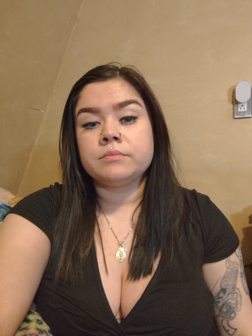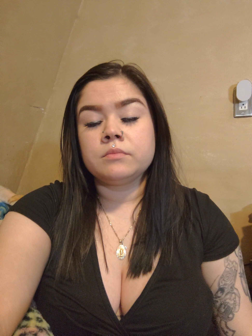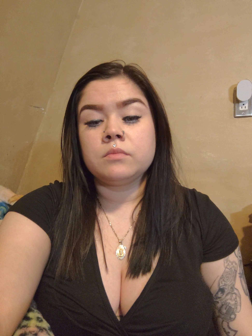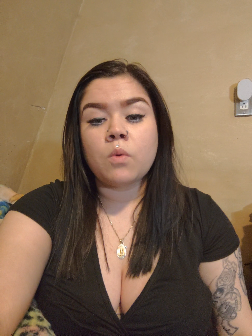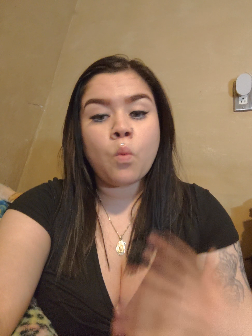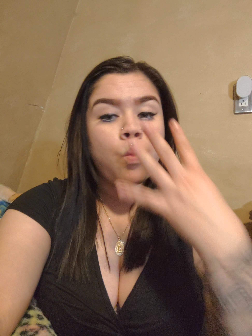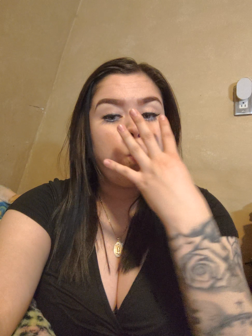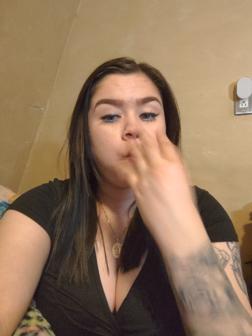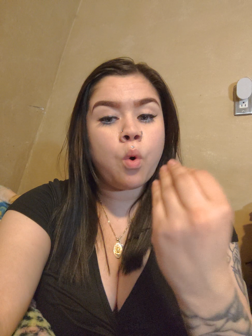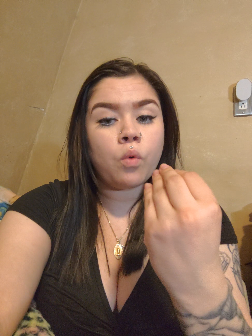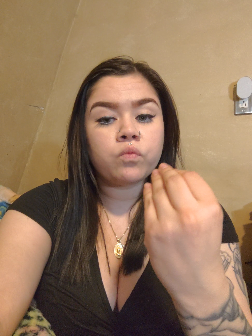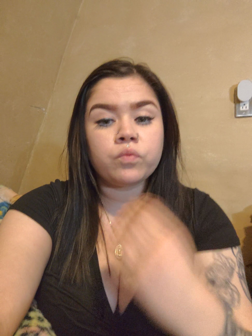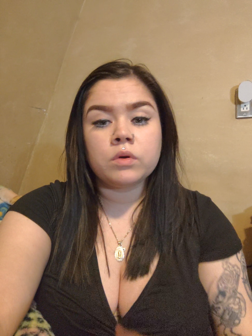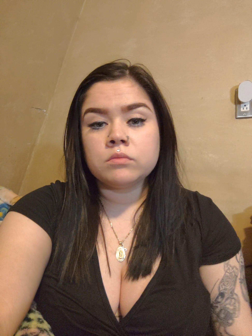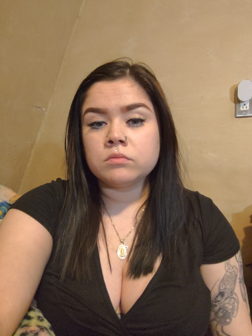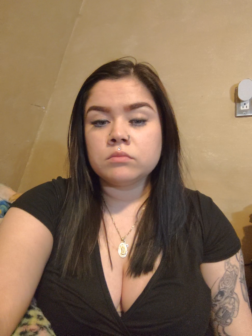wolf